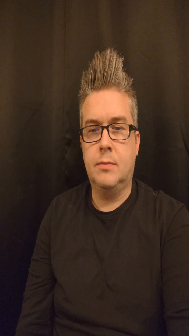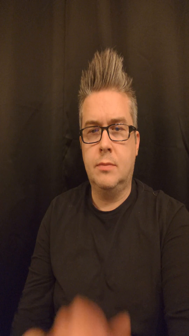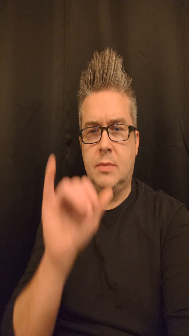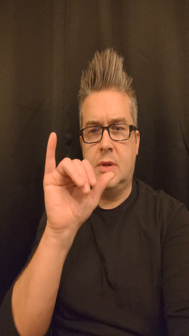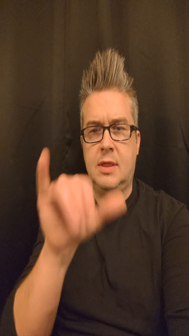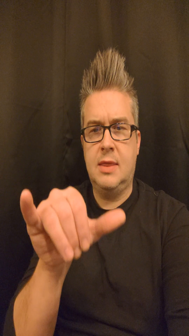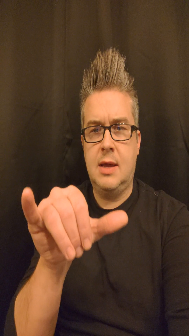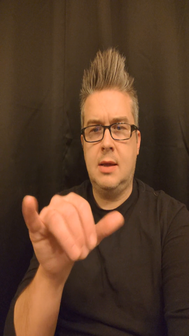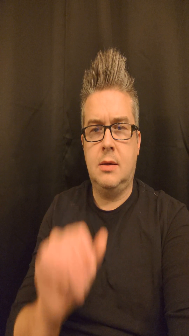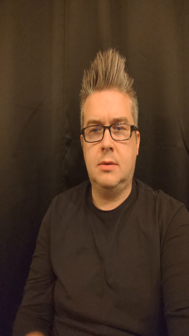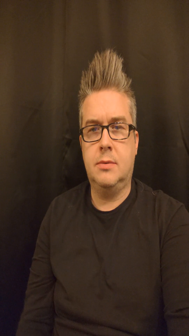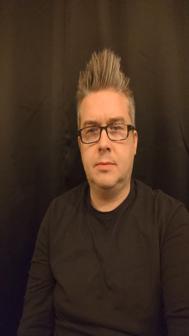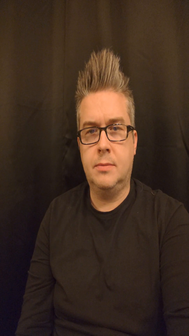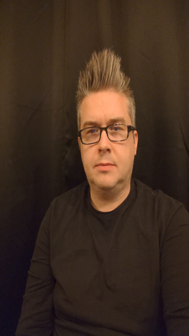that